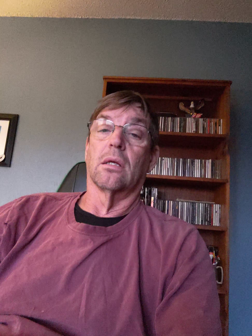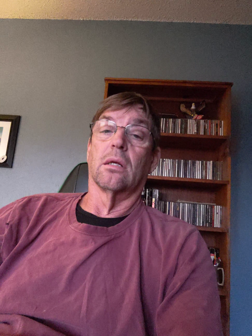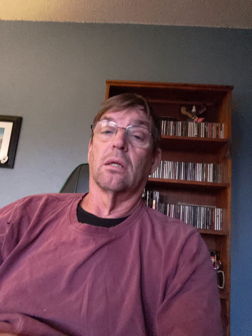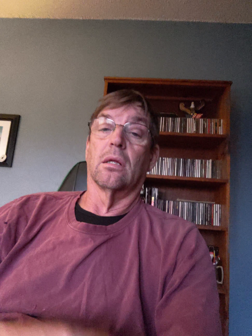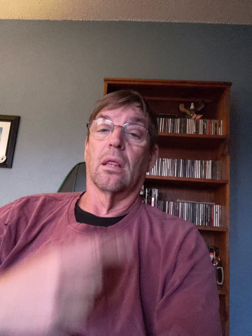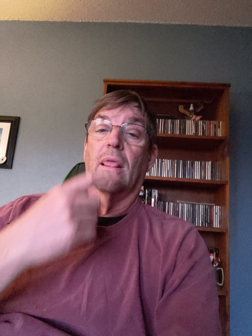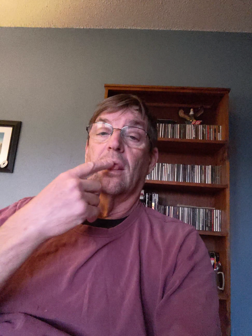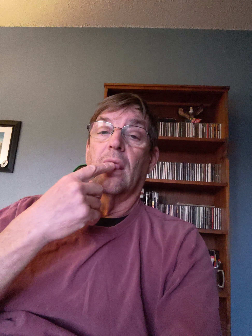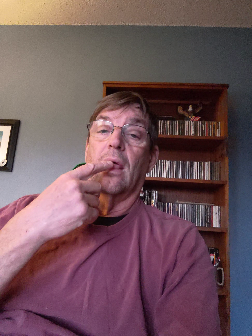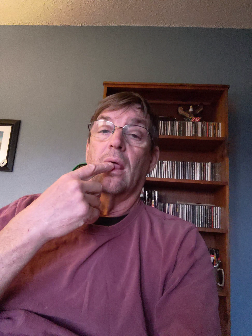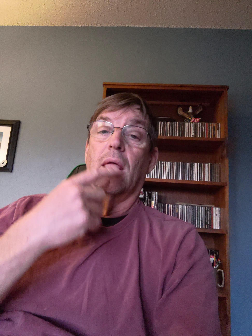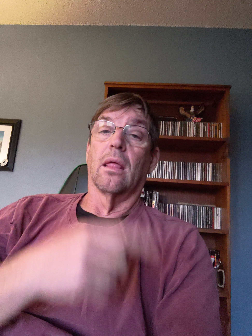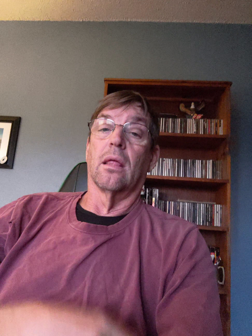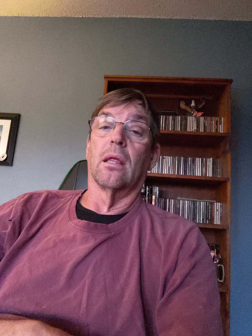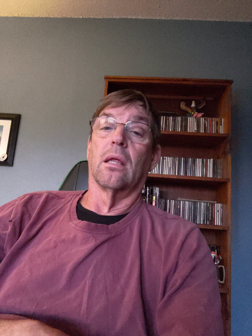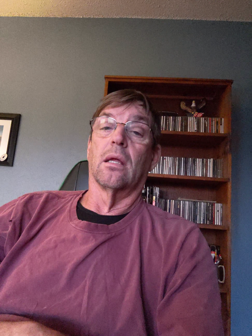tongue